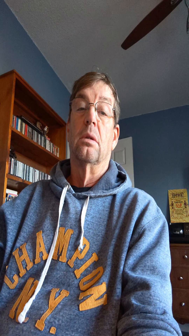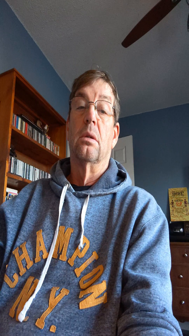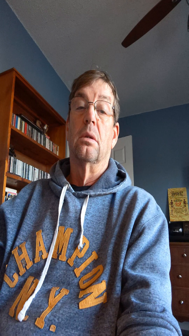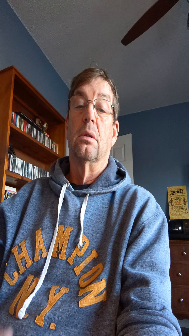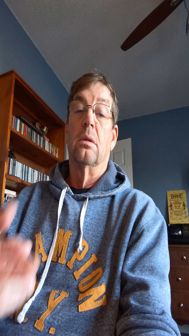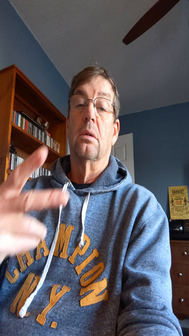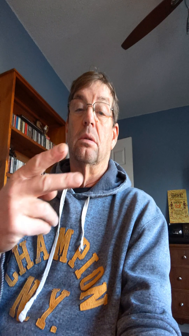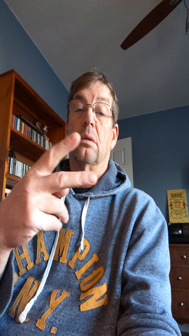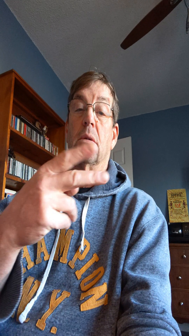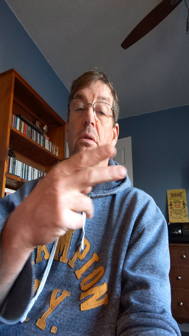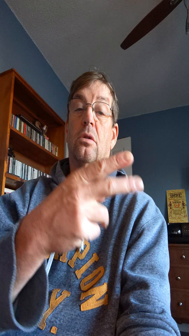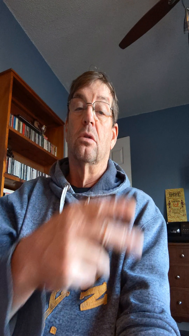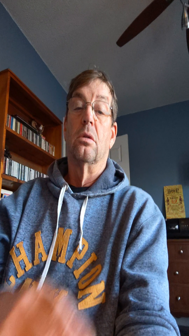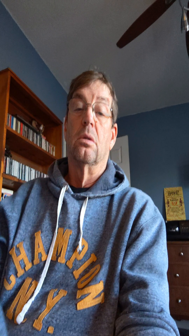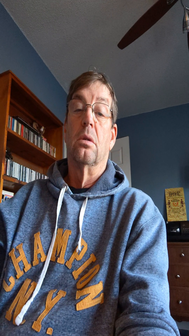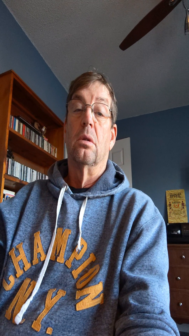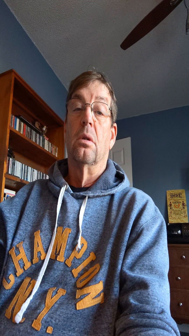scissors